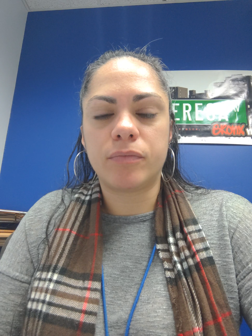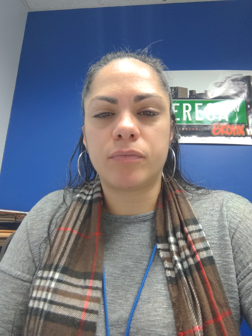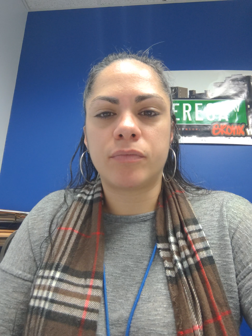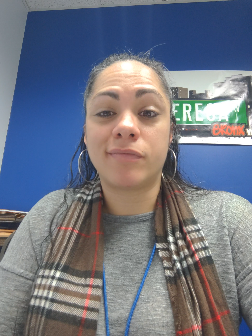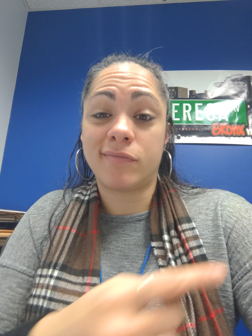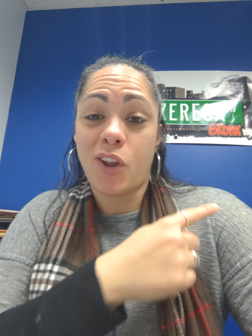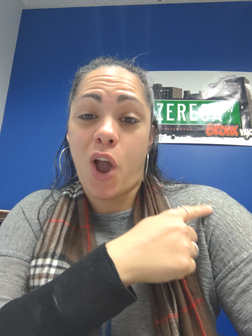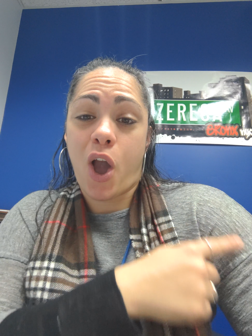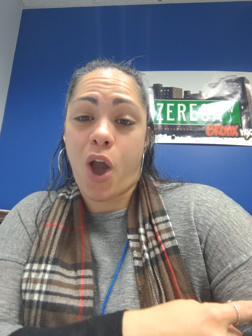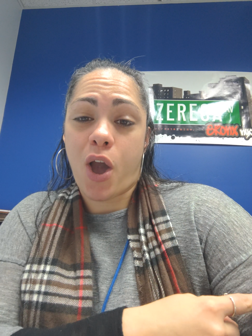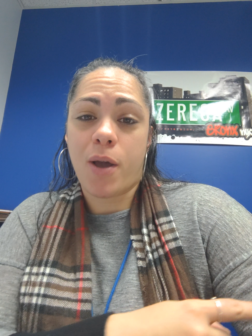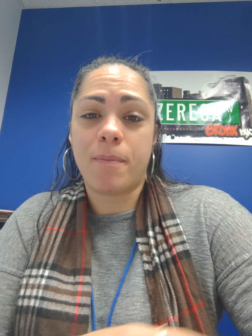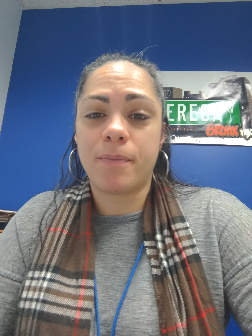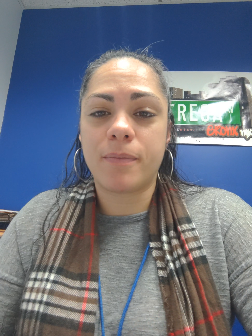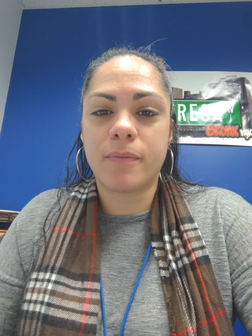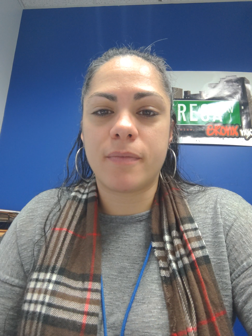arm